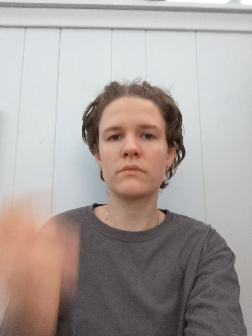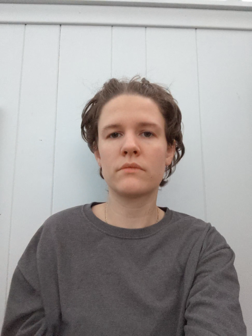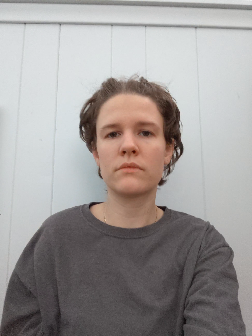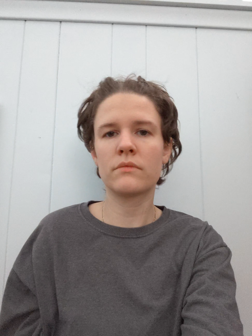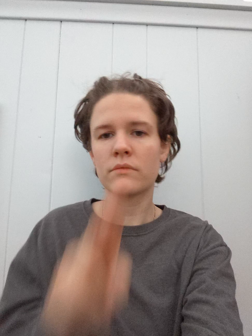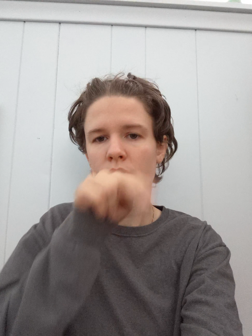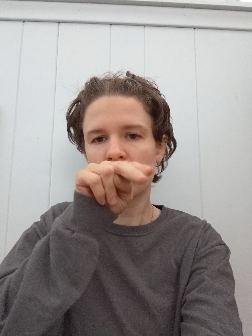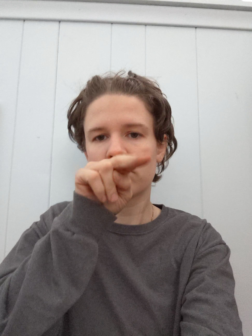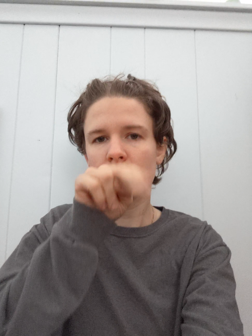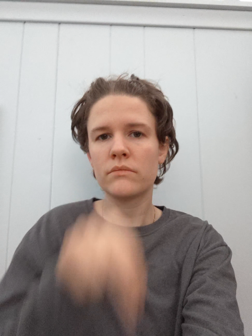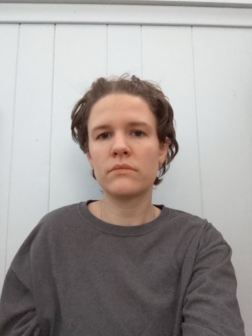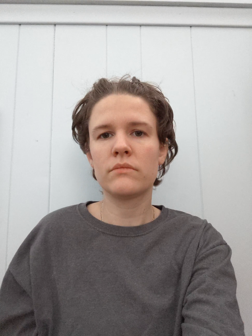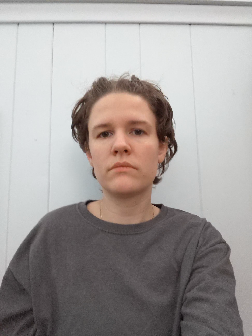tongue